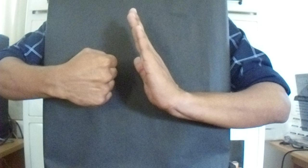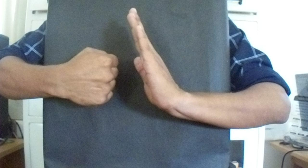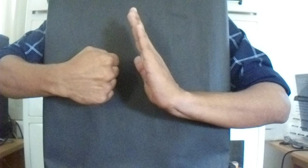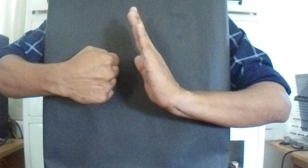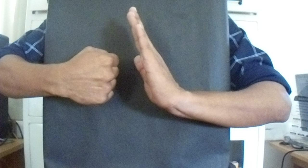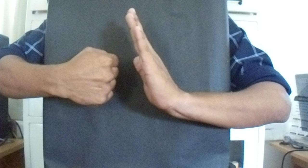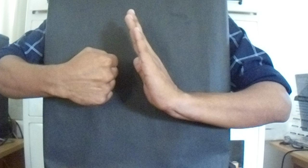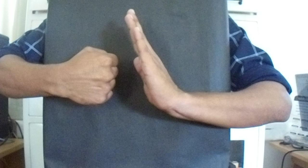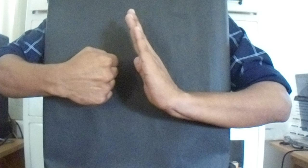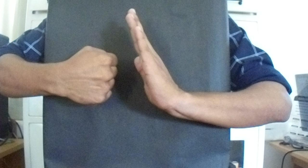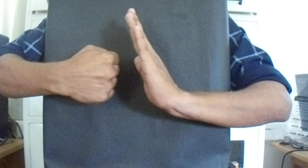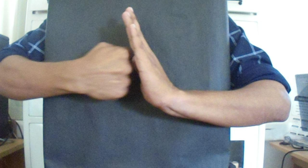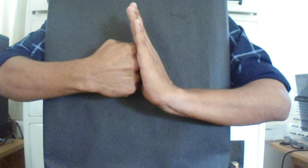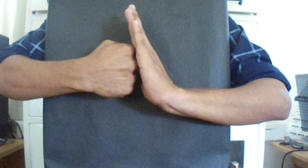accident